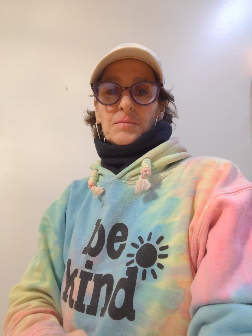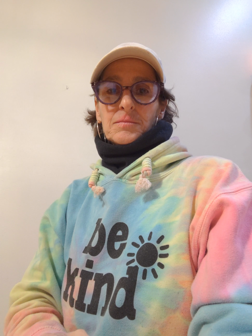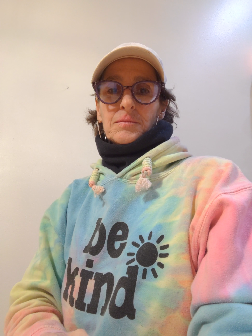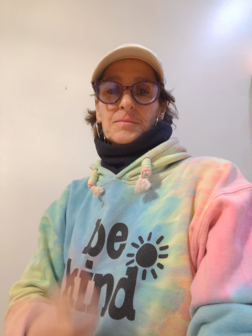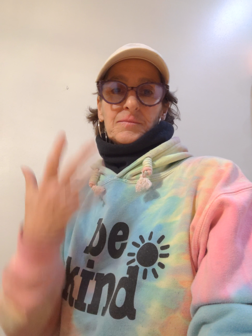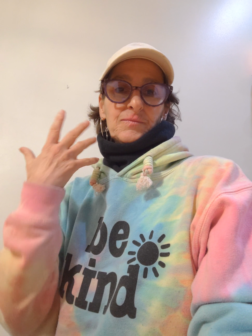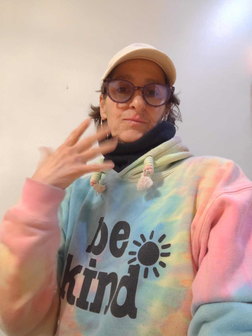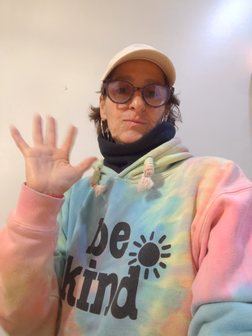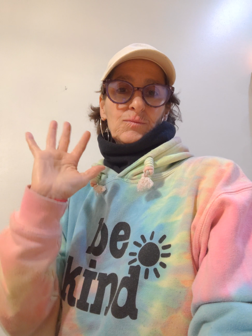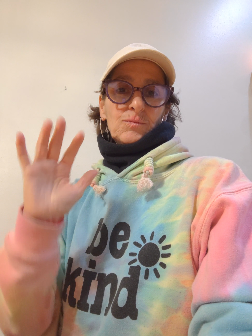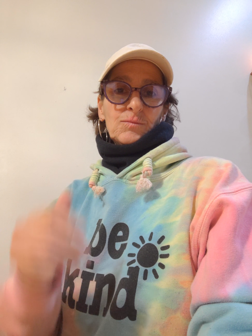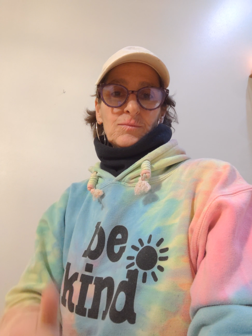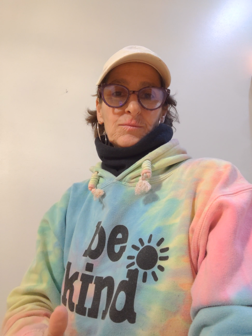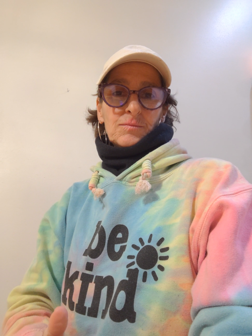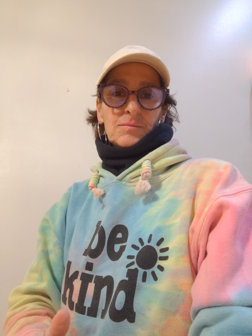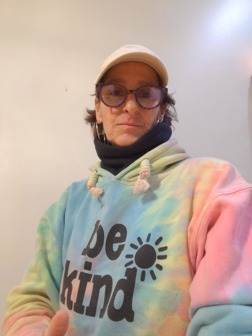finish